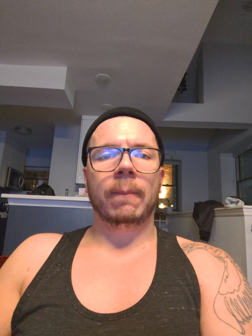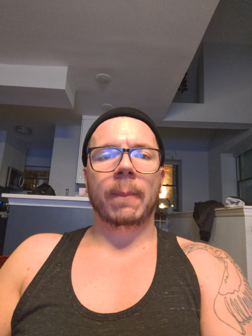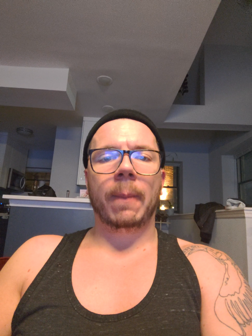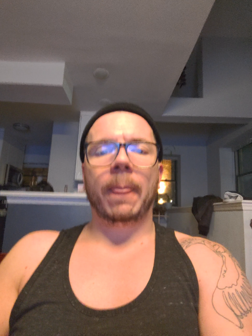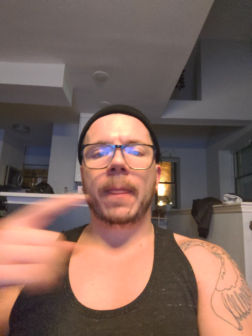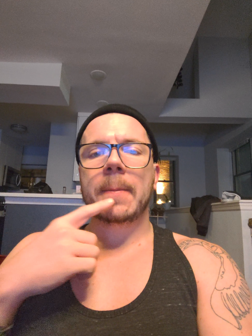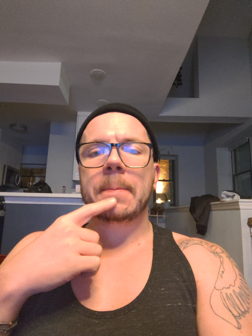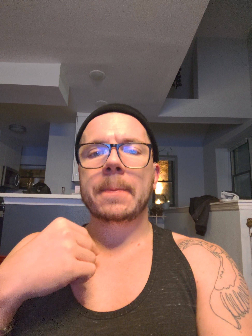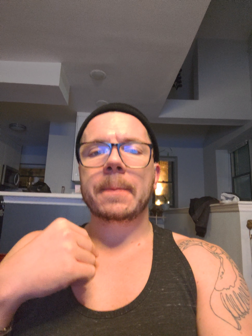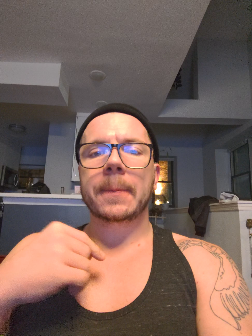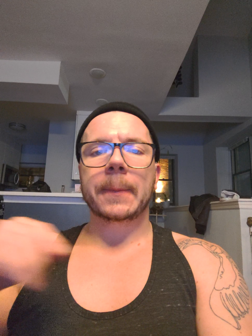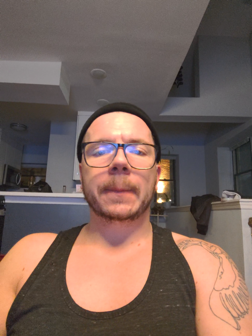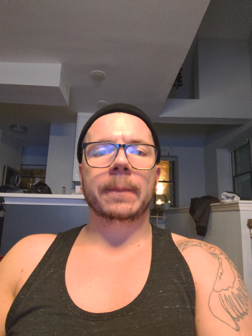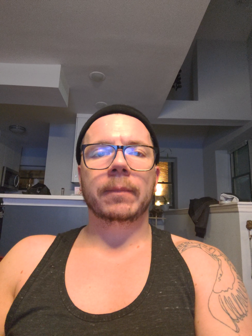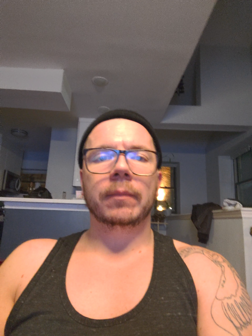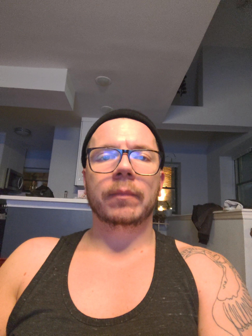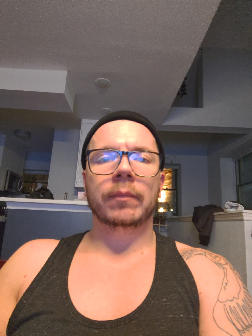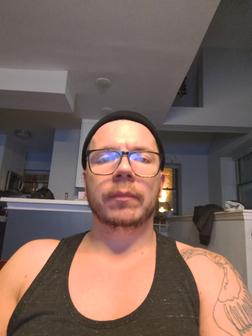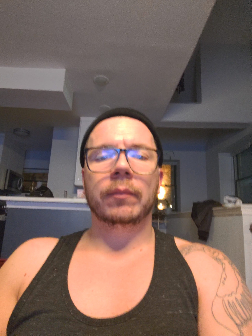red